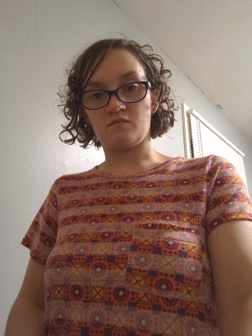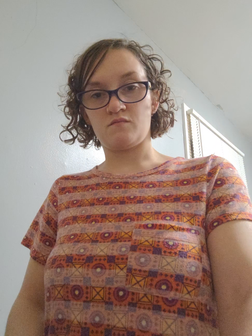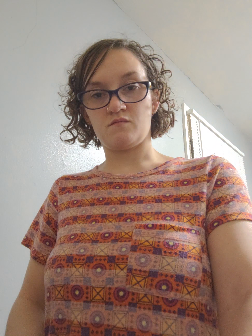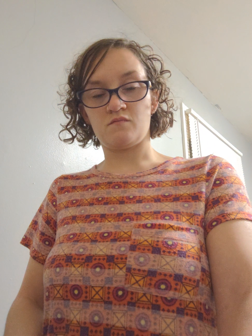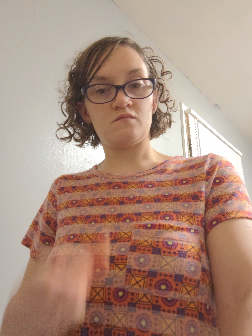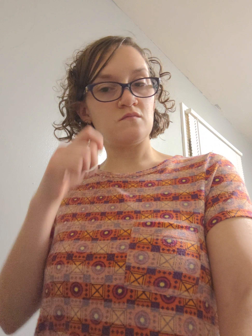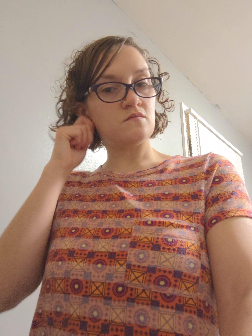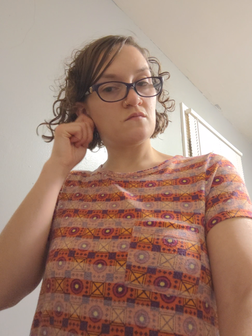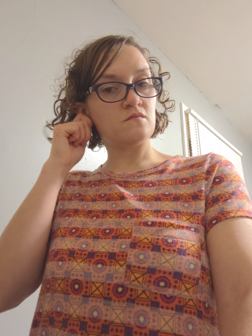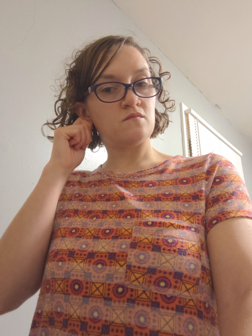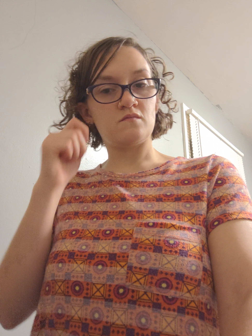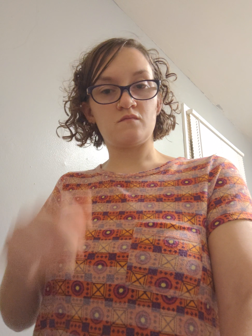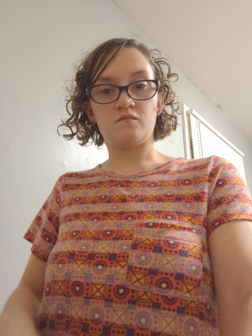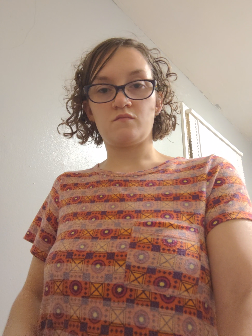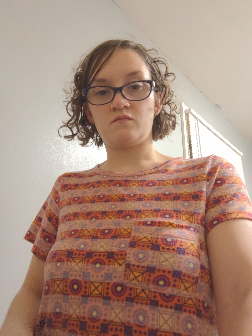ear